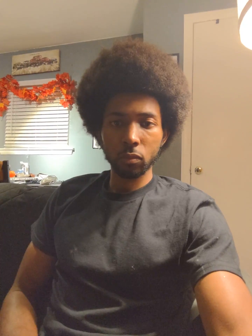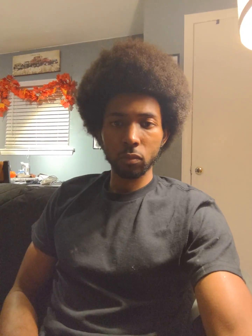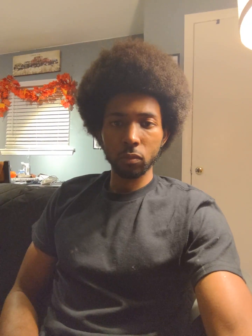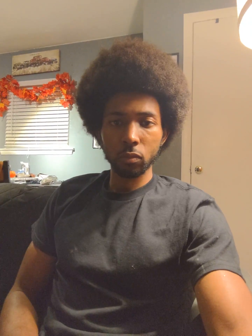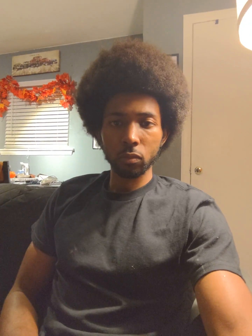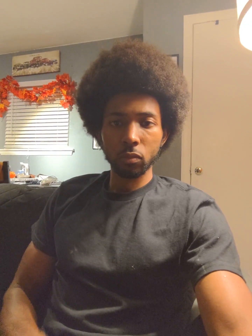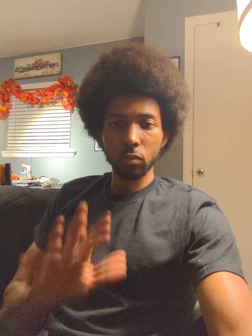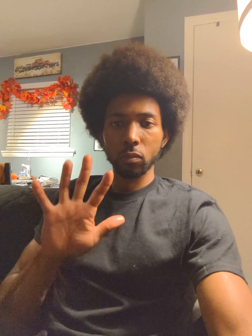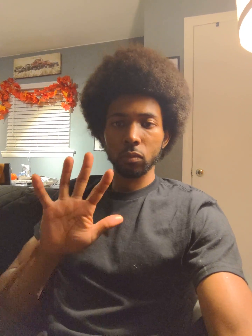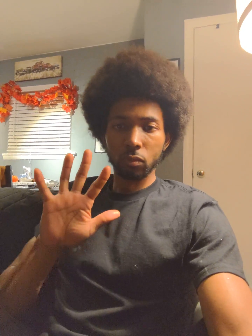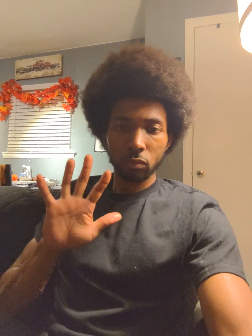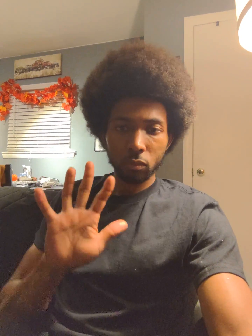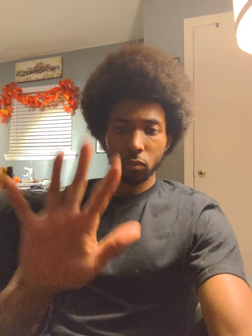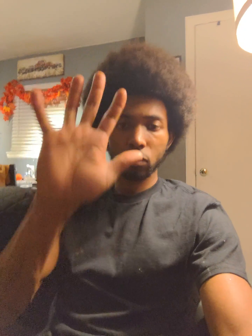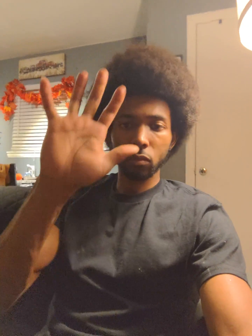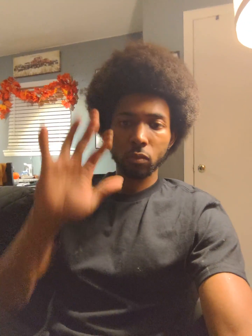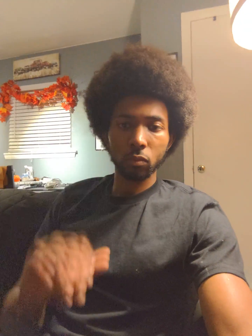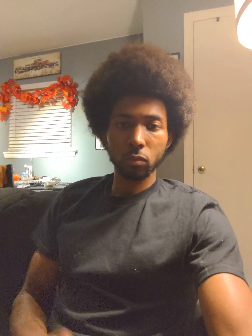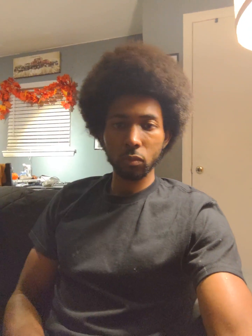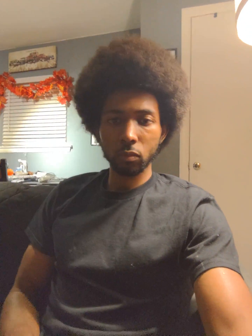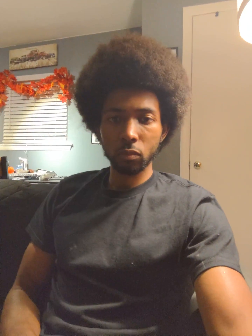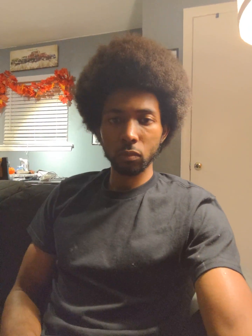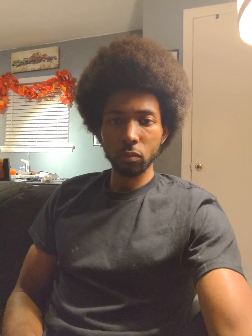give me five